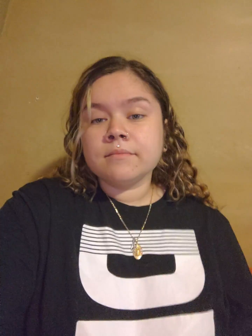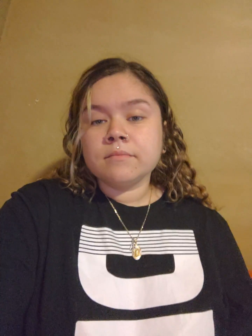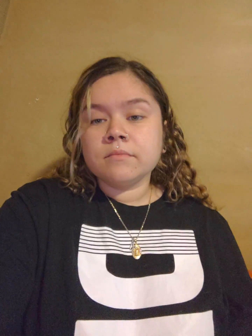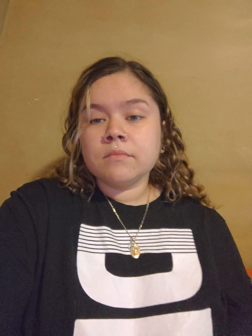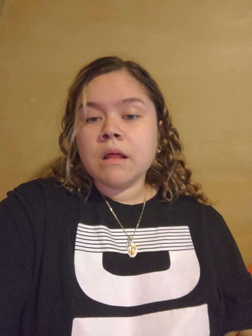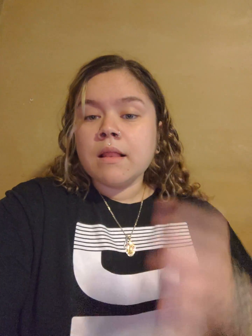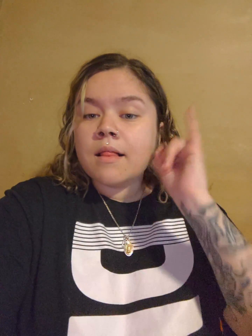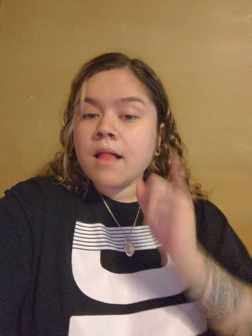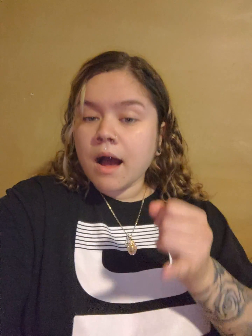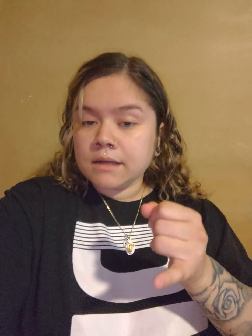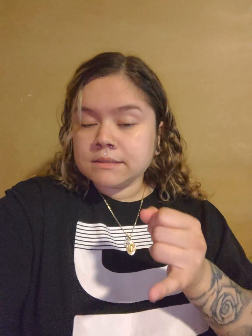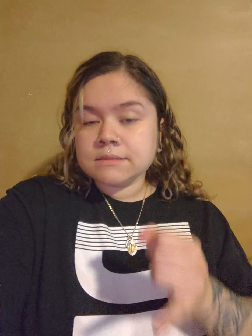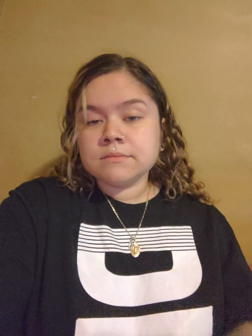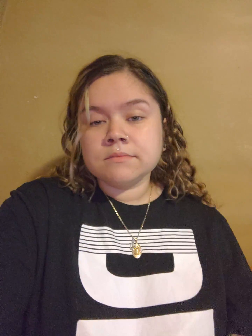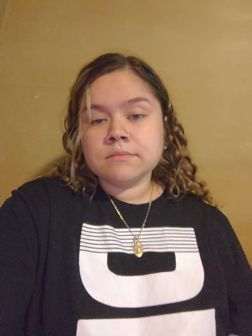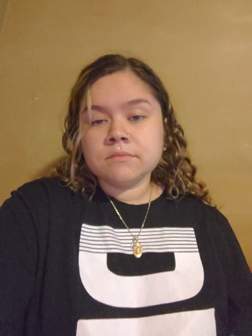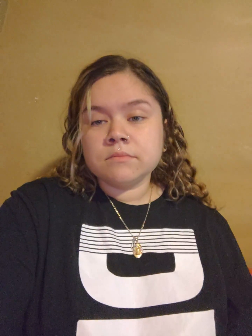last